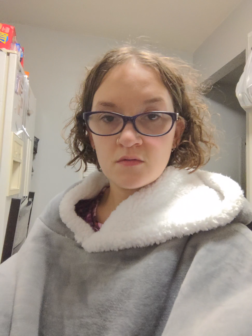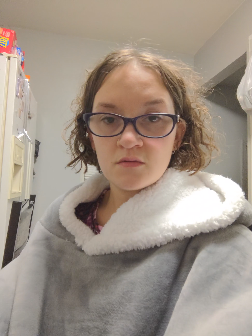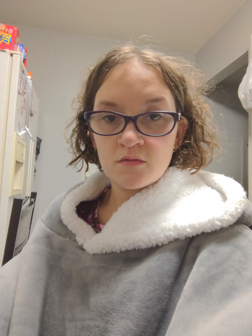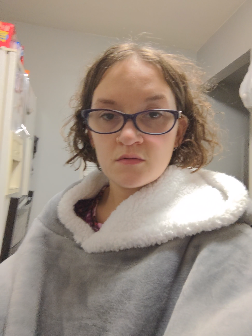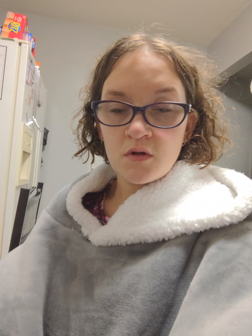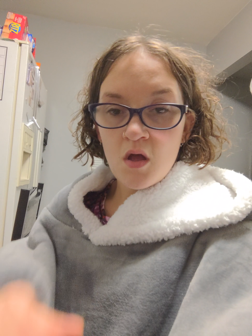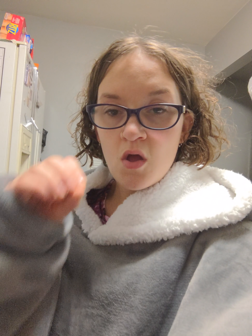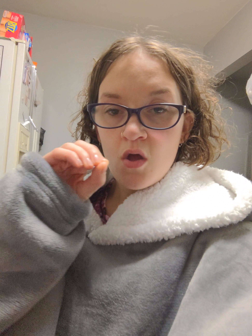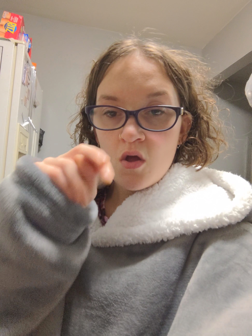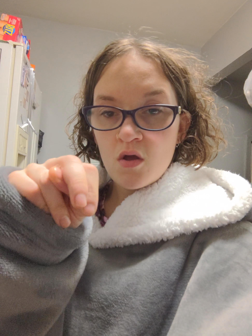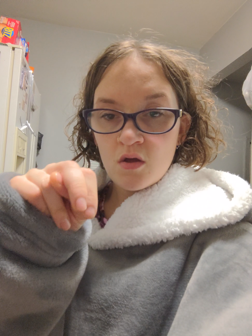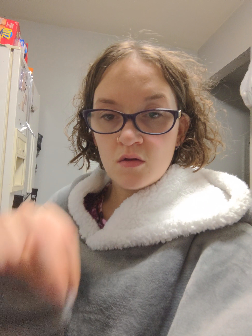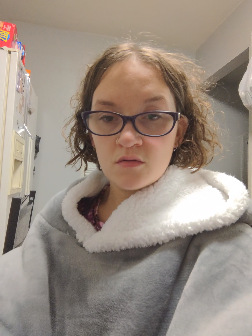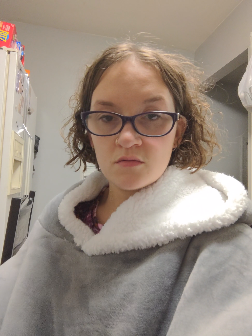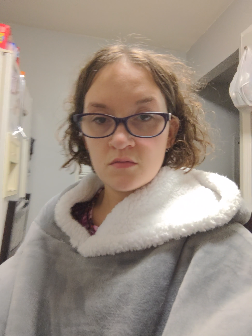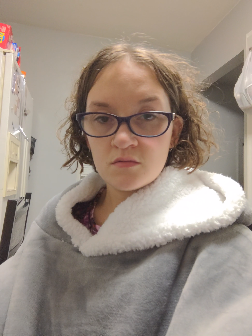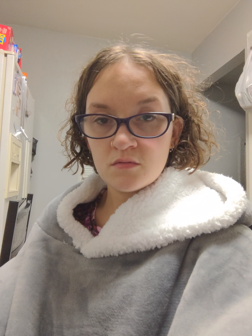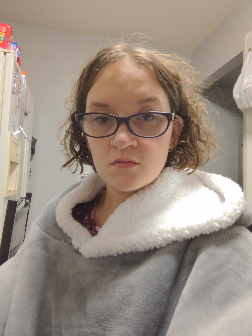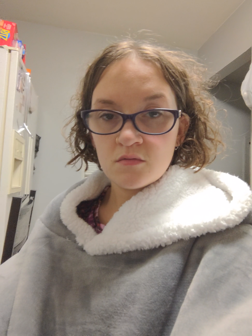on